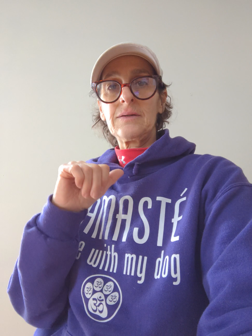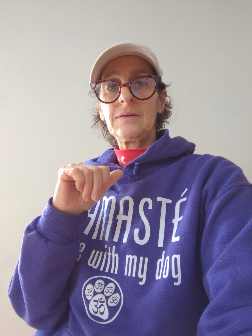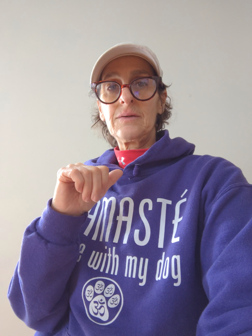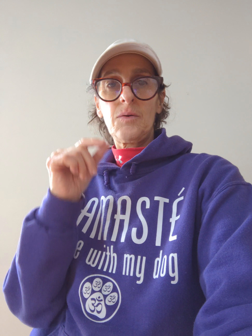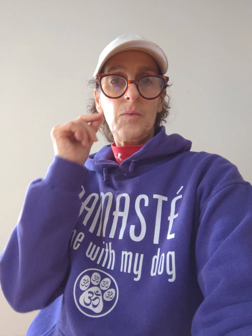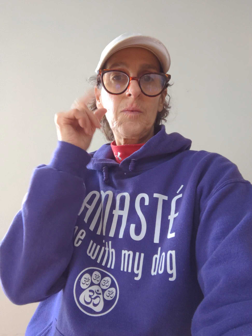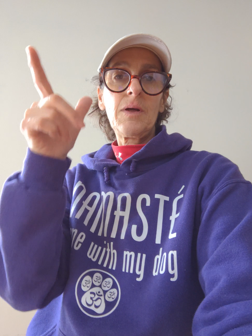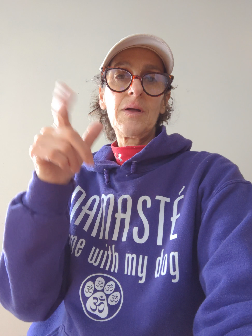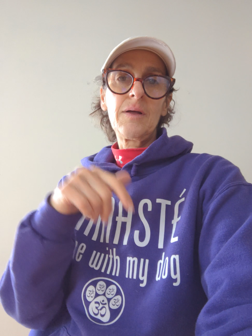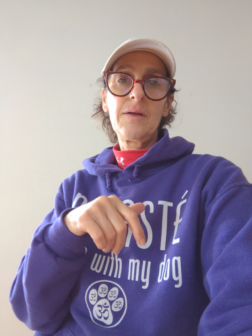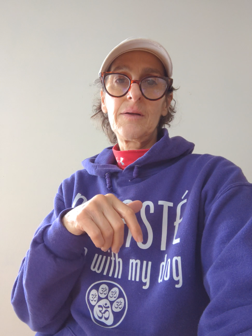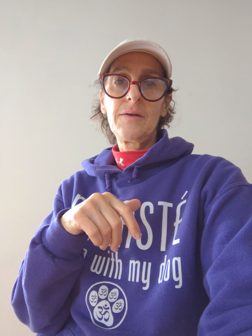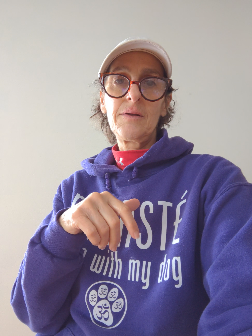wake